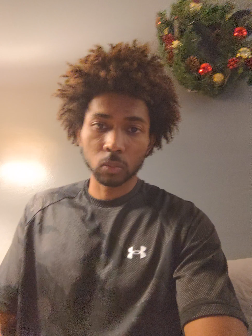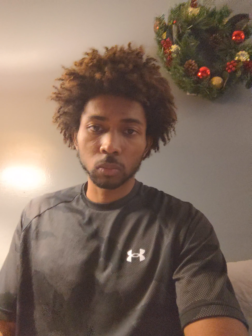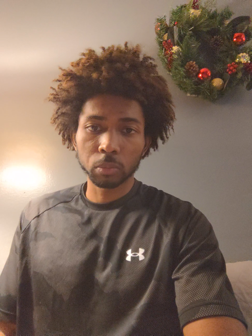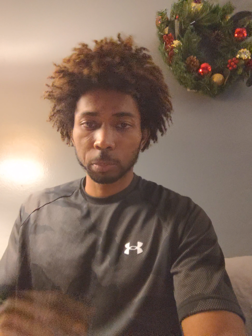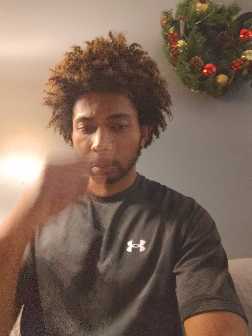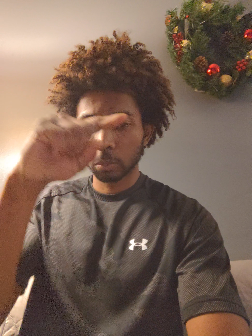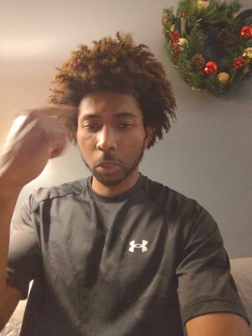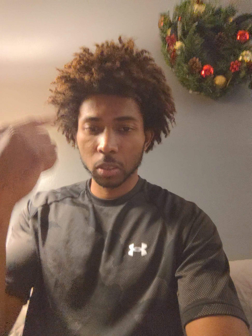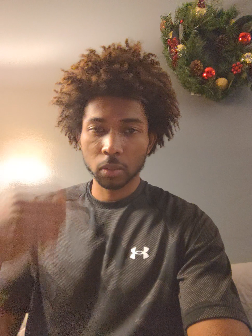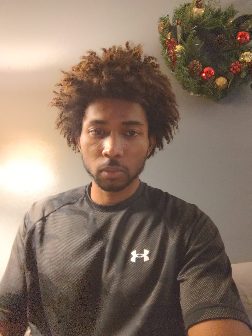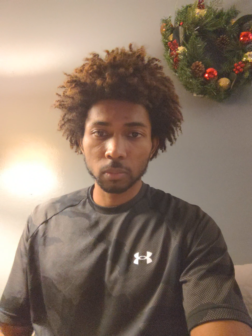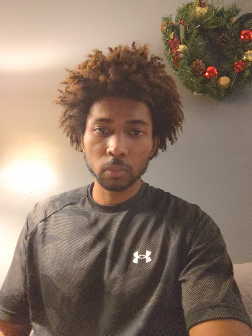black